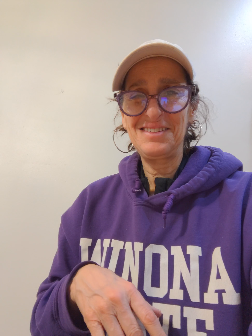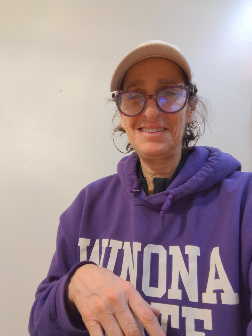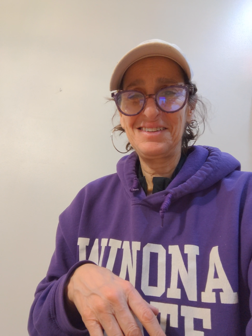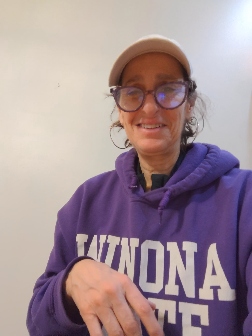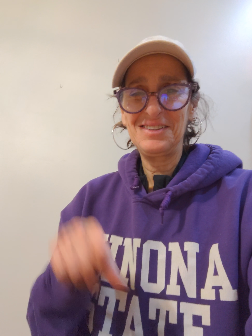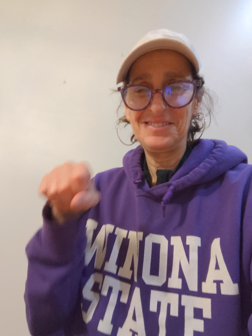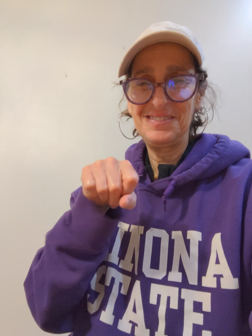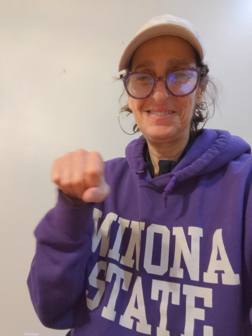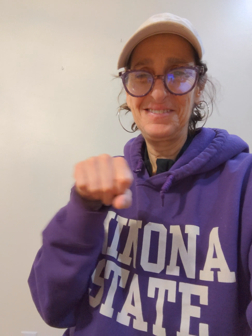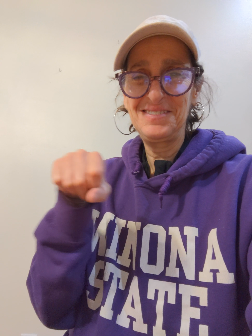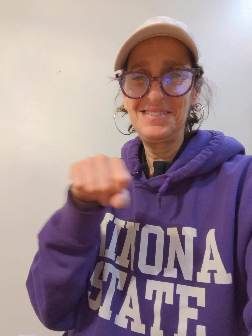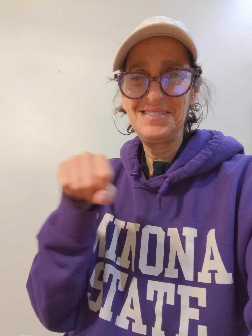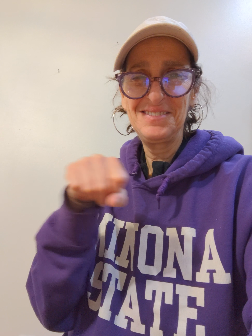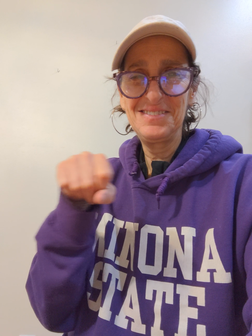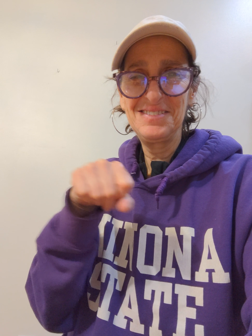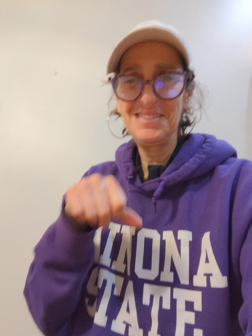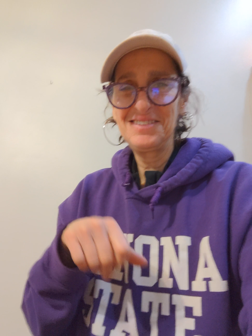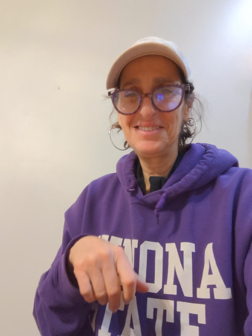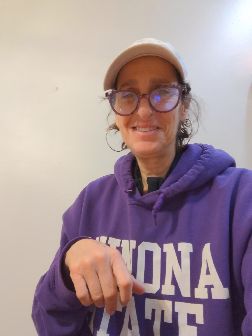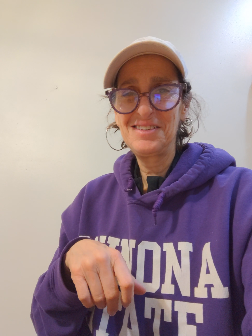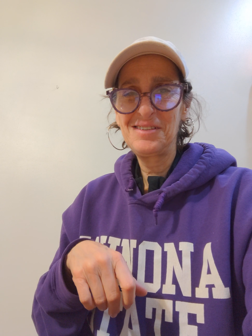shoe